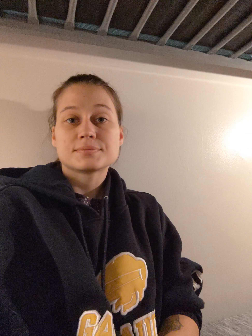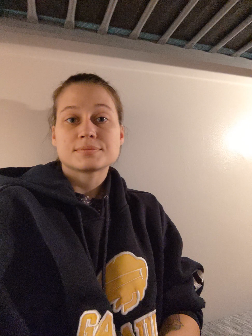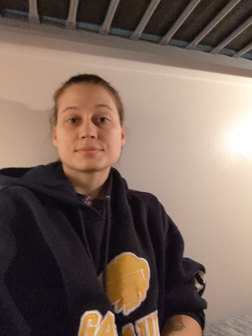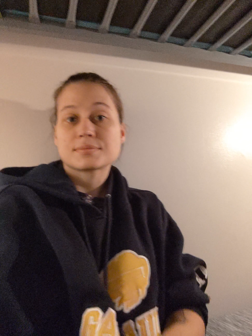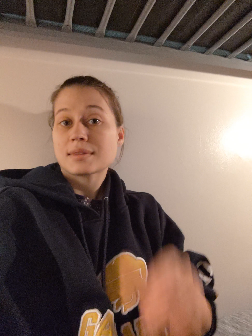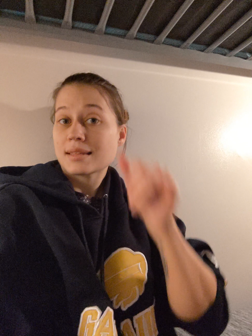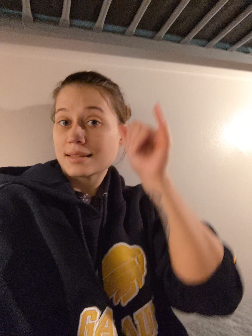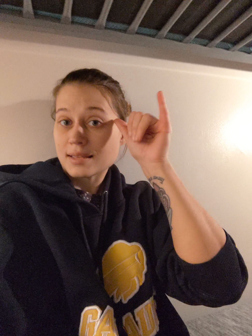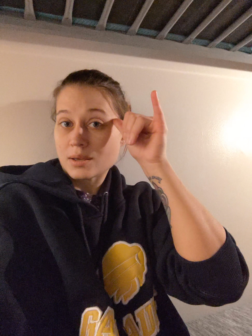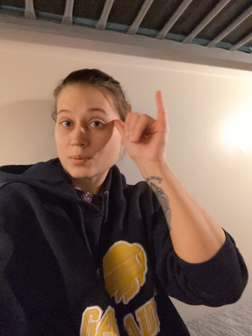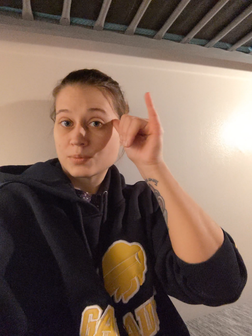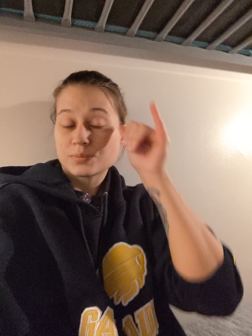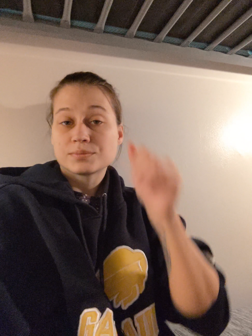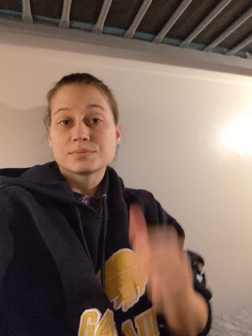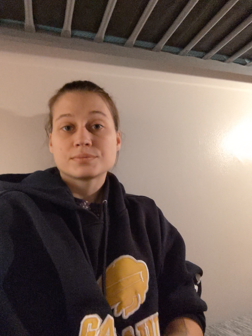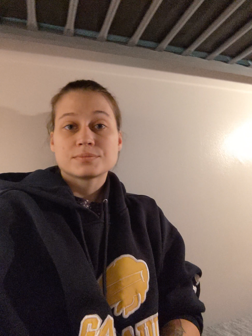cow